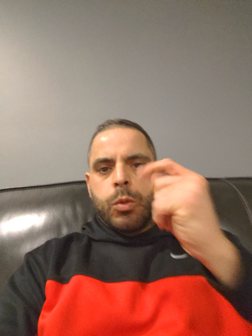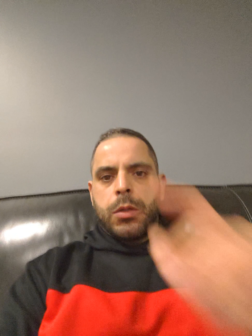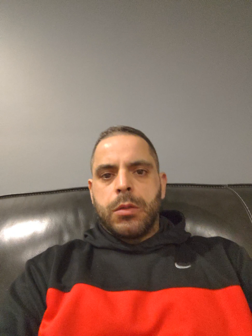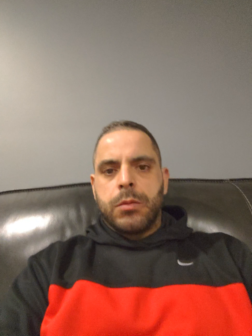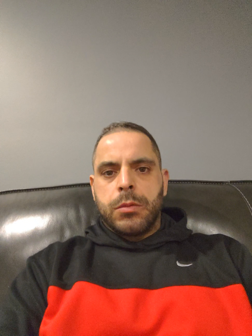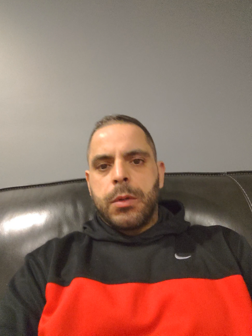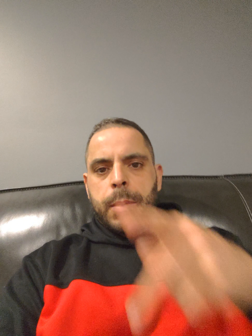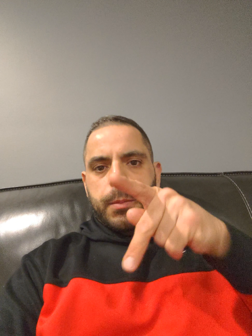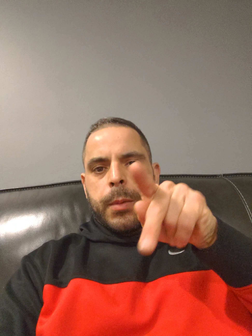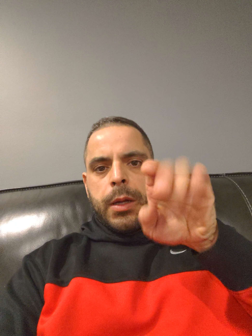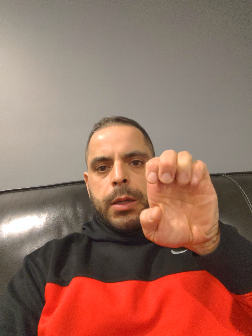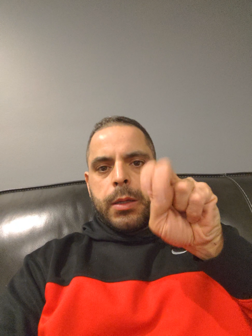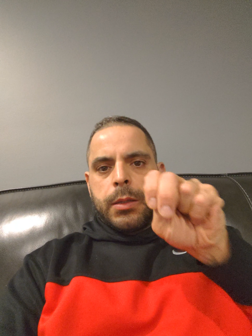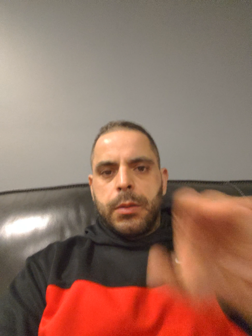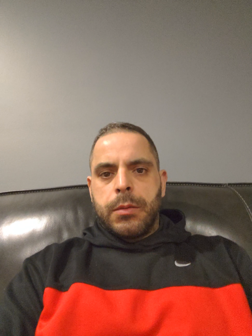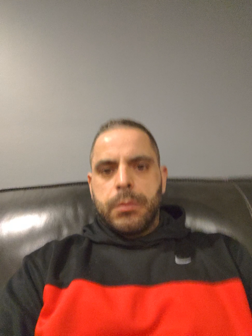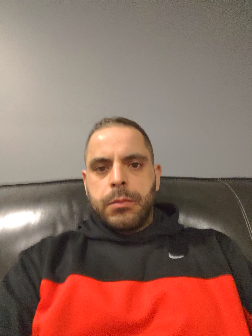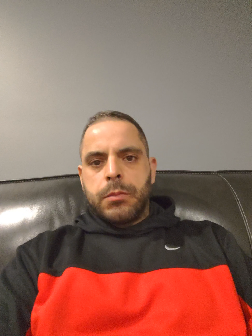pen